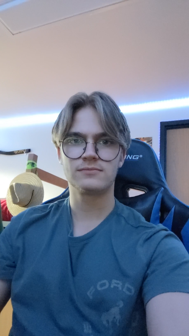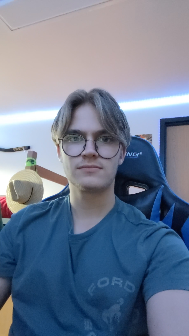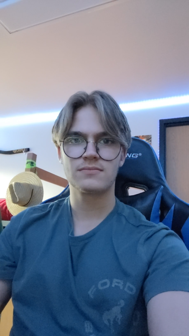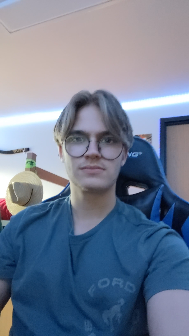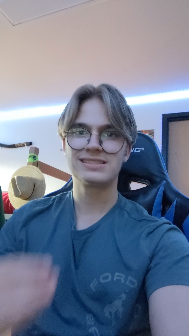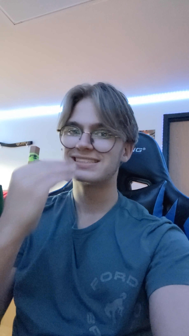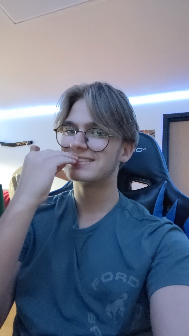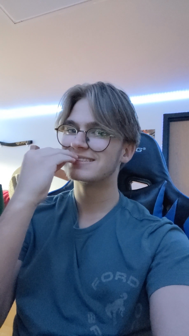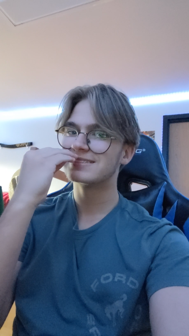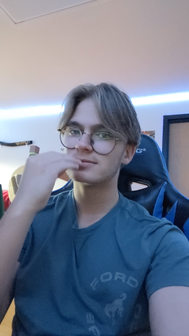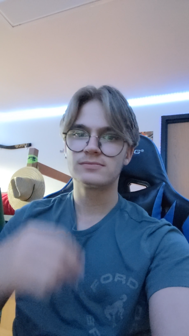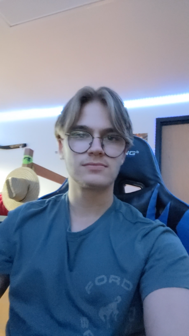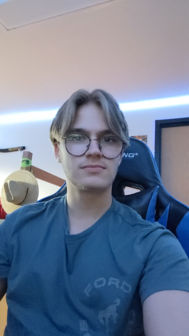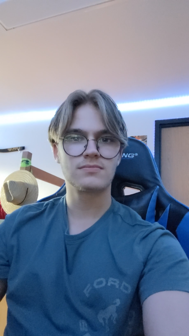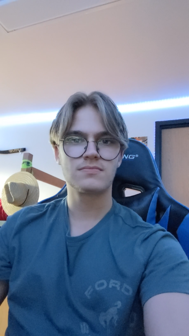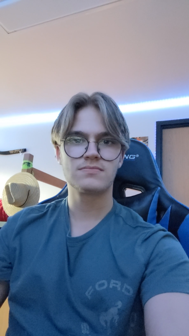eat